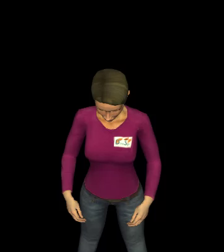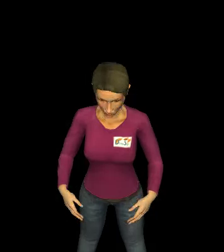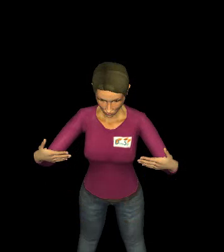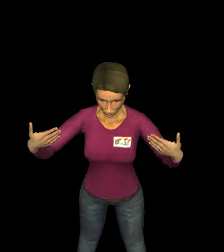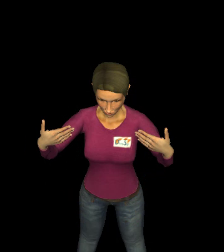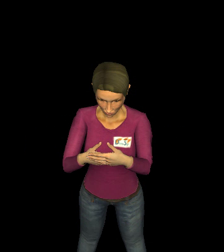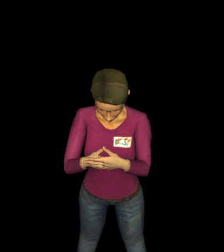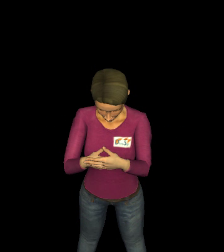الليل